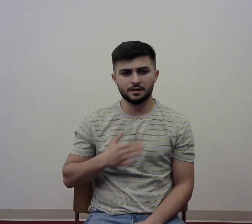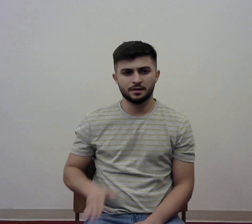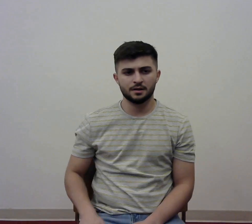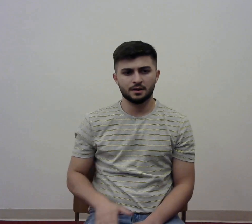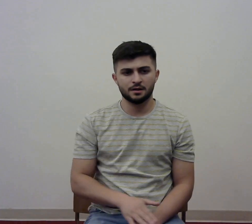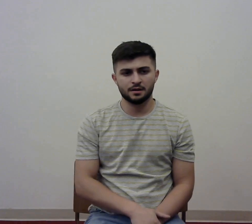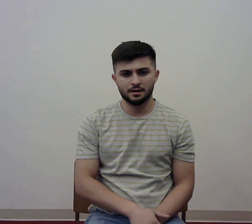ayaq